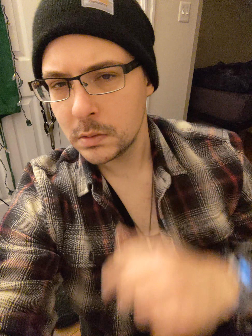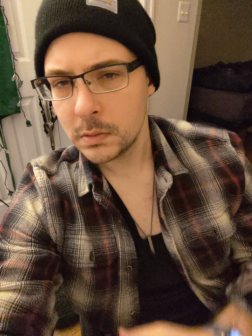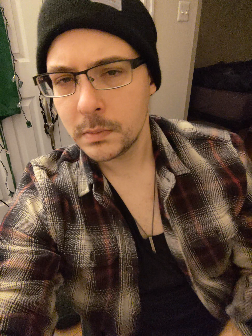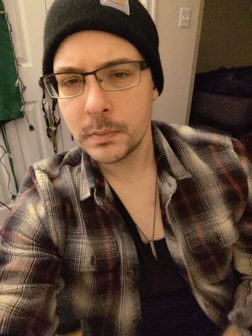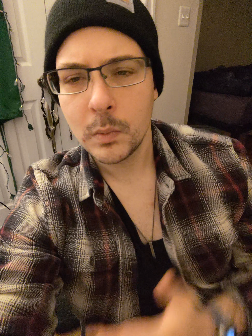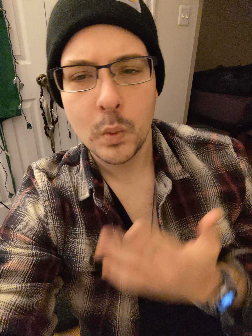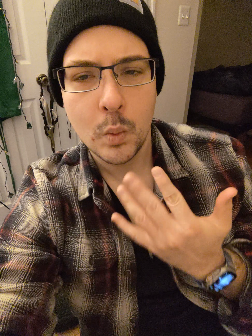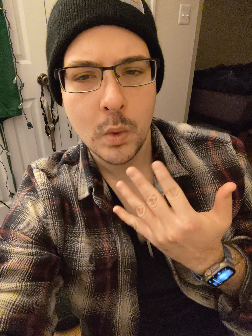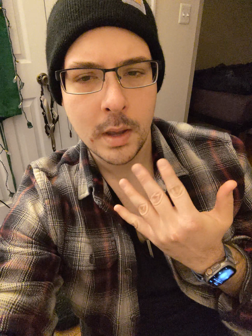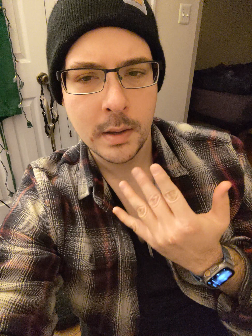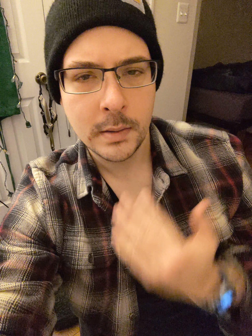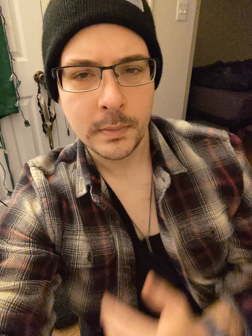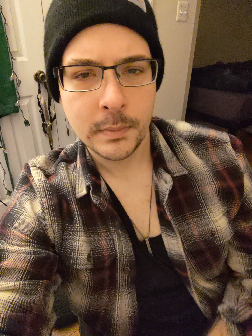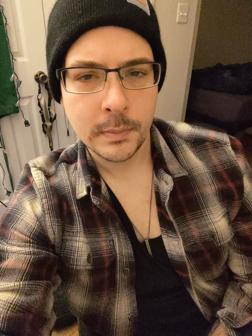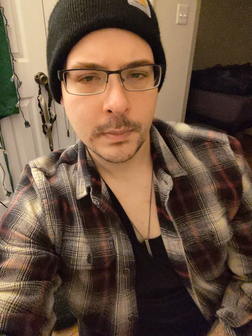wait